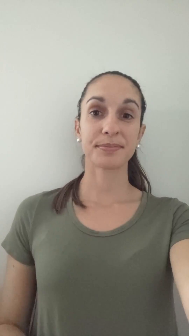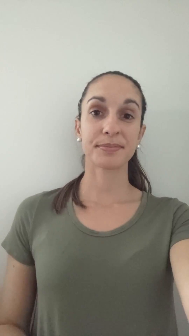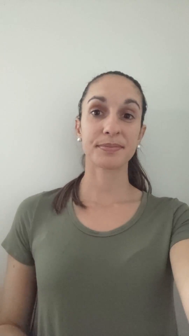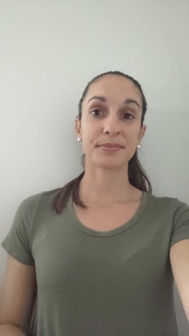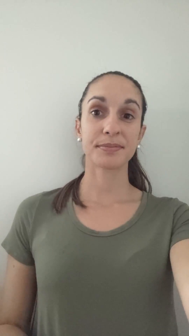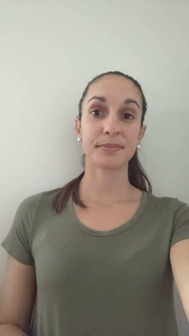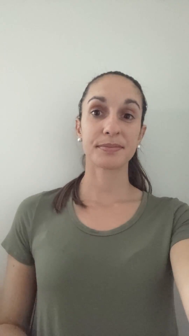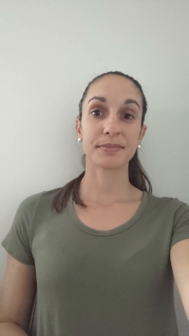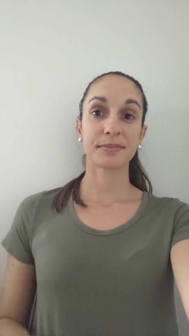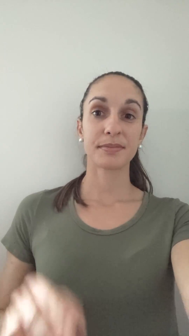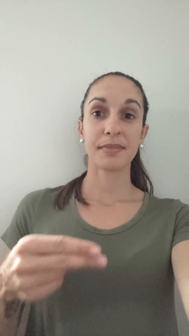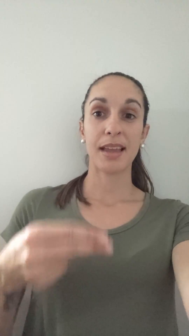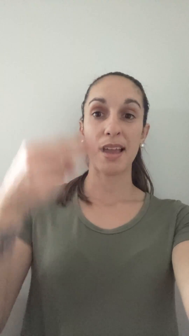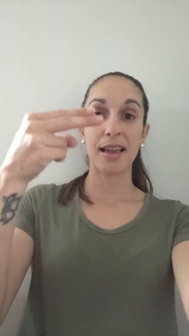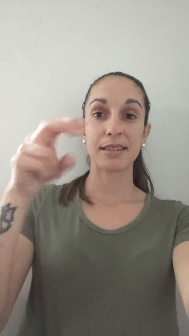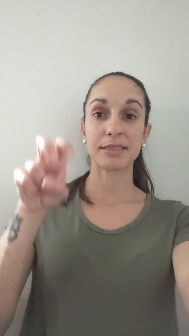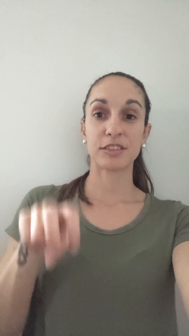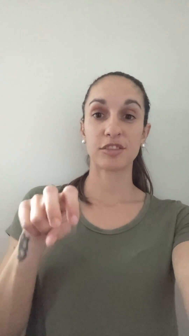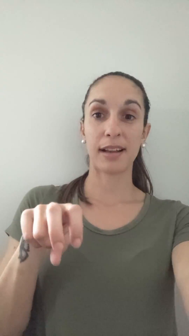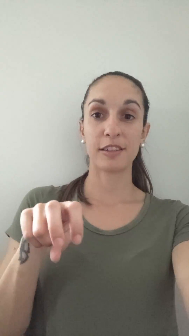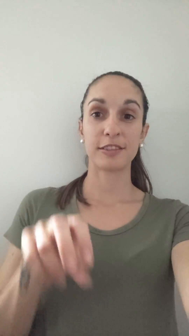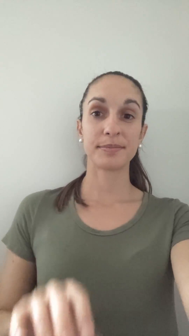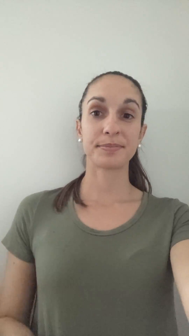high chair